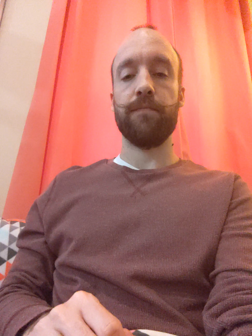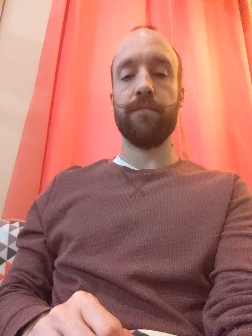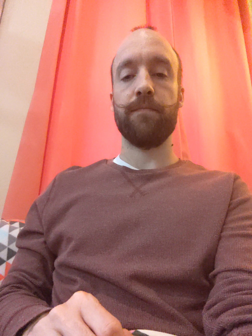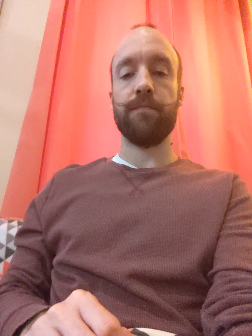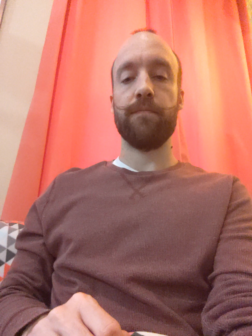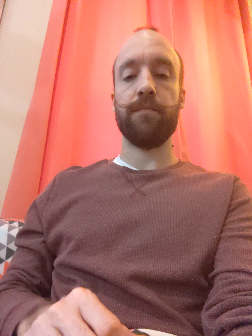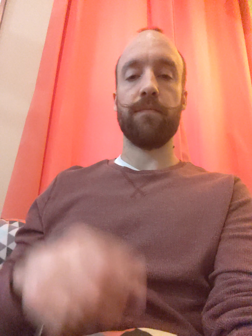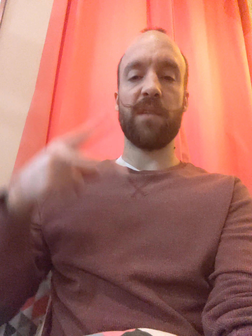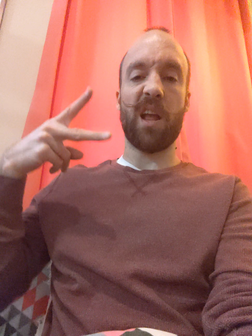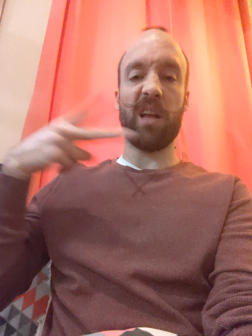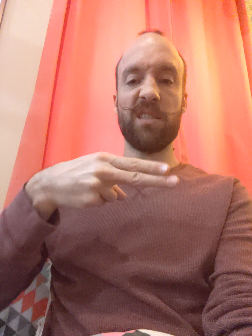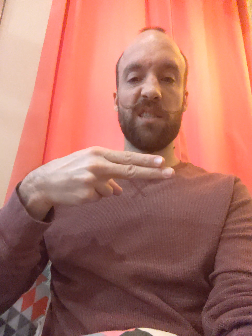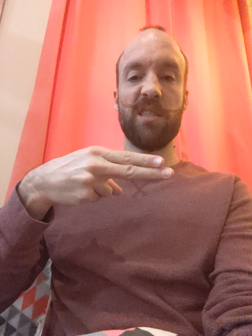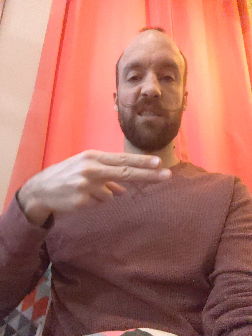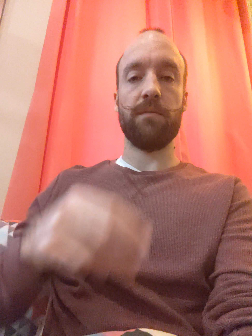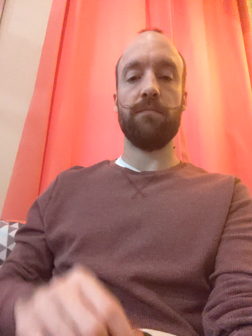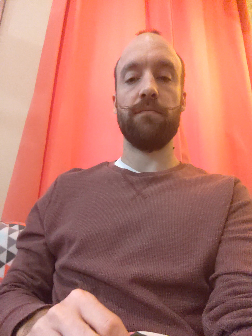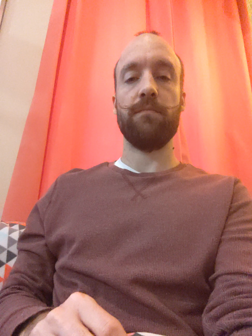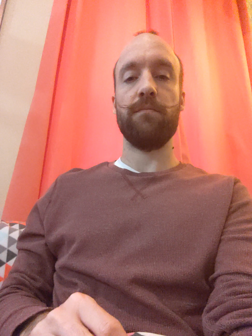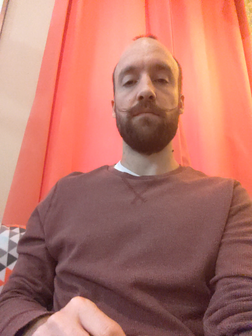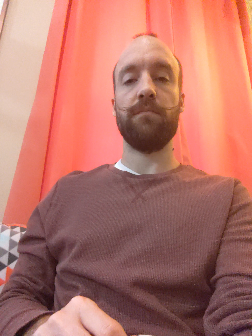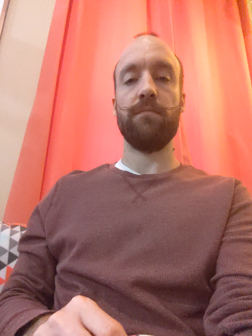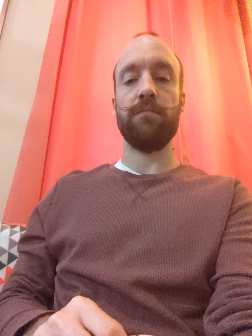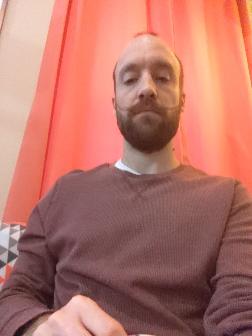cut